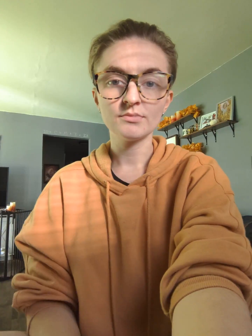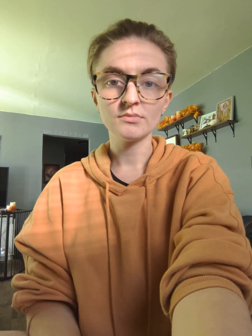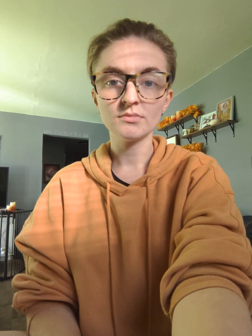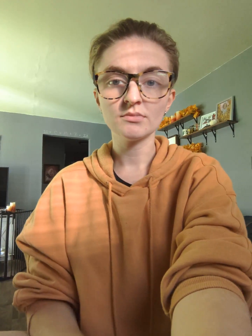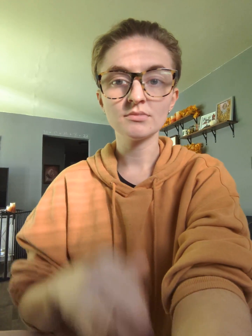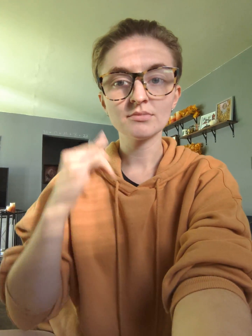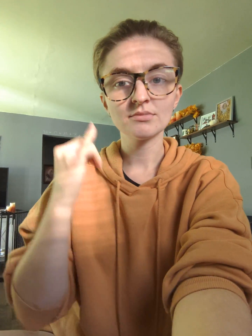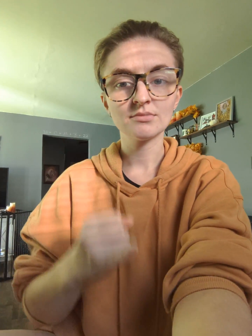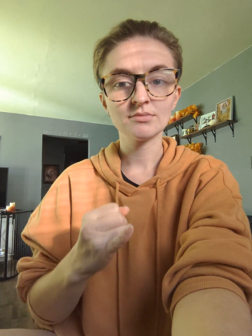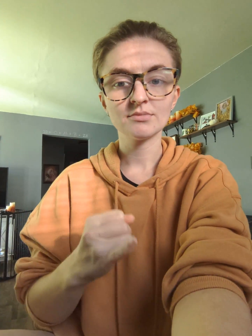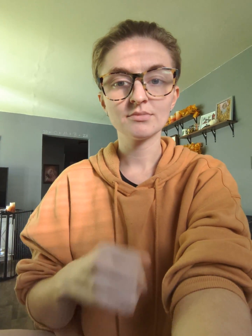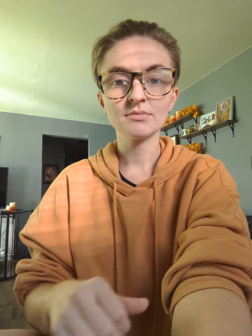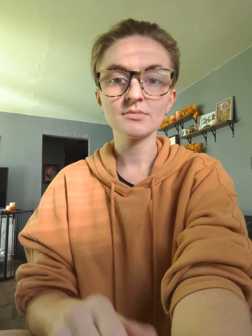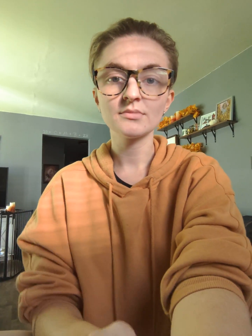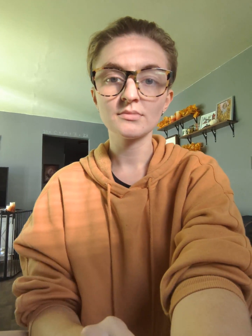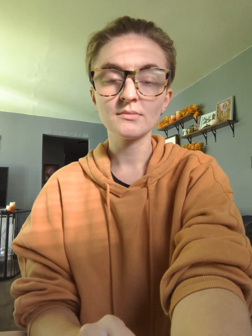last